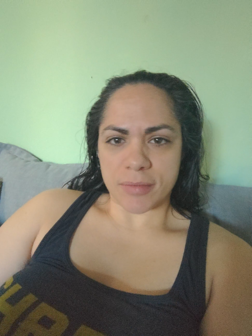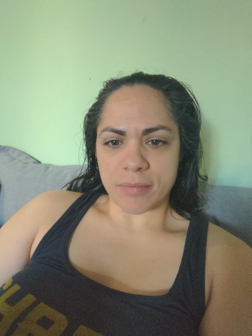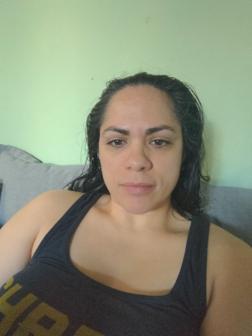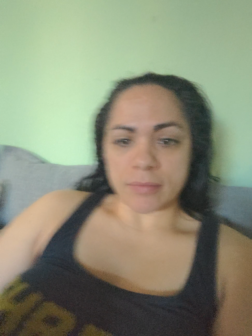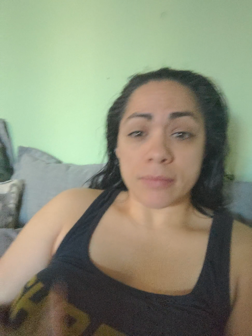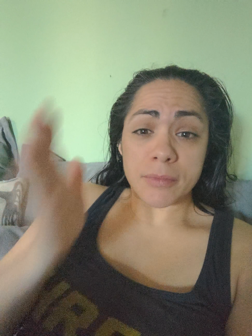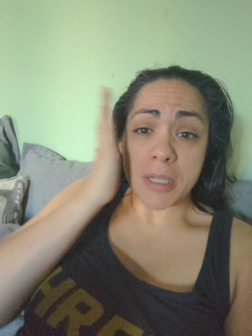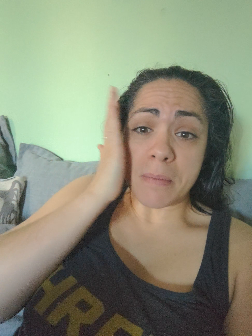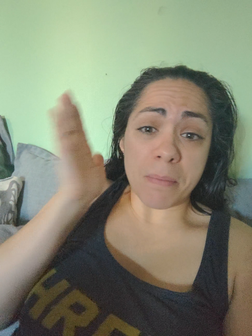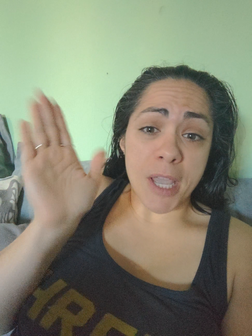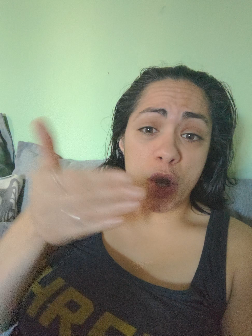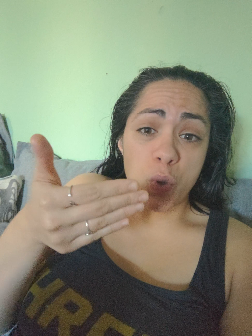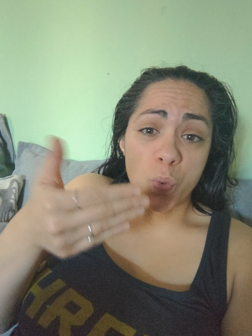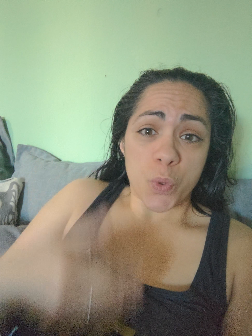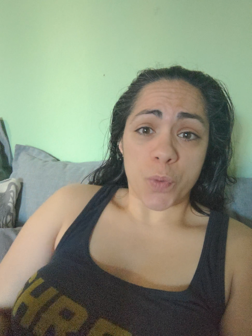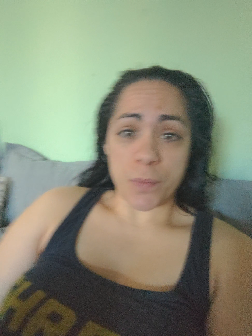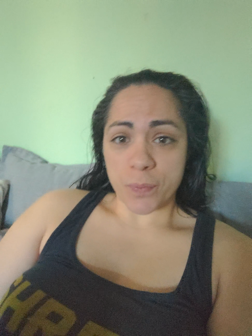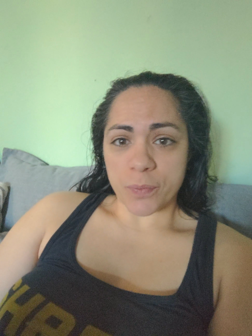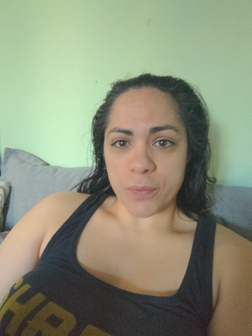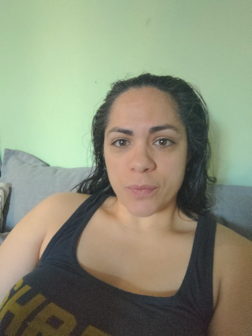bedroom